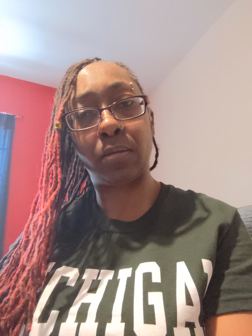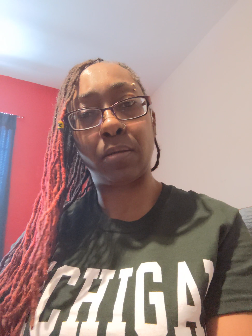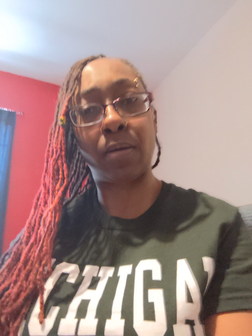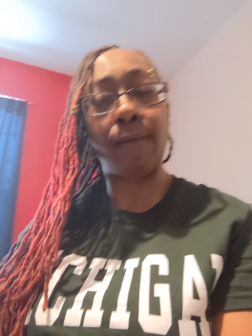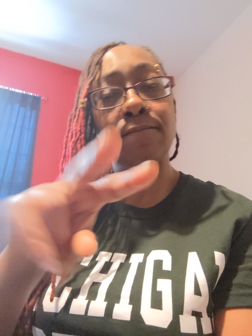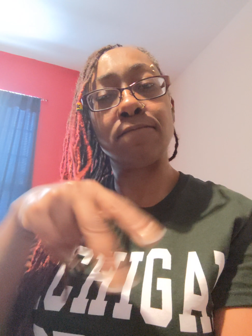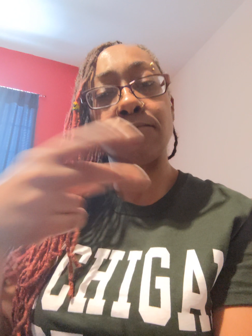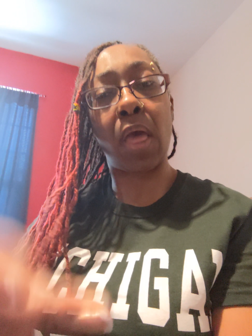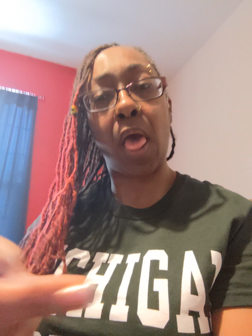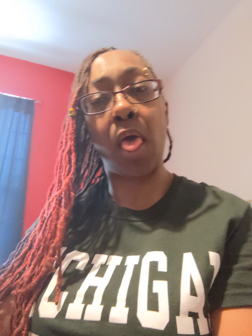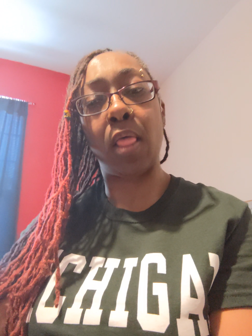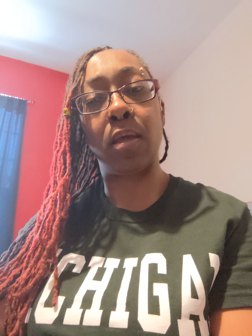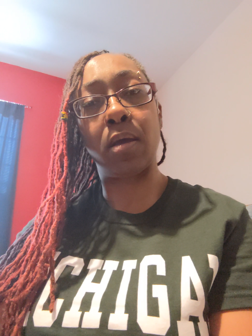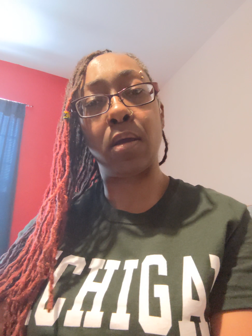fall